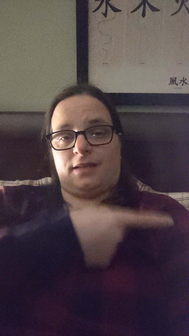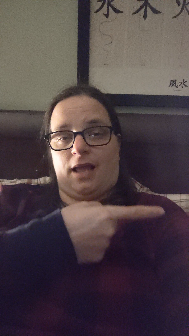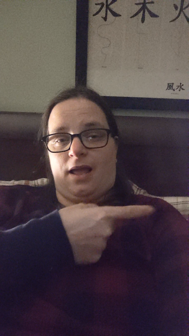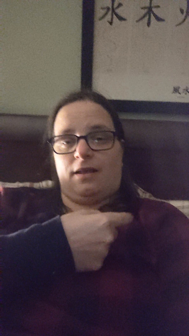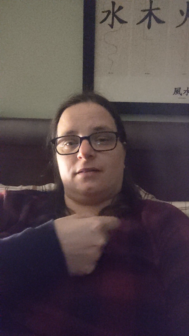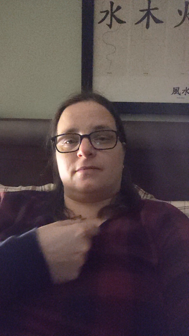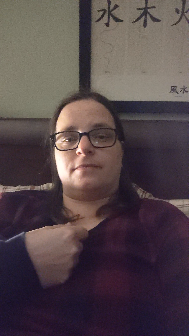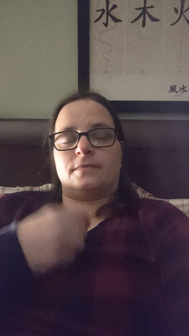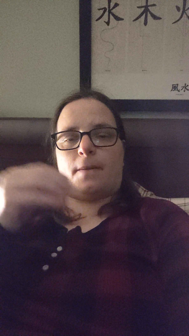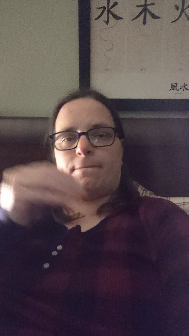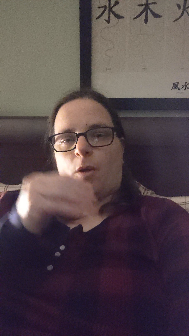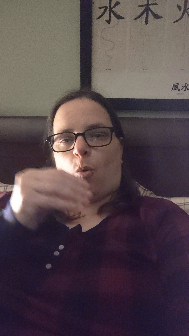more